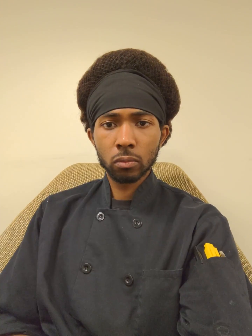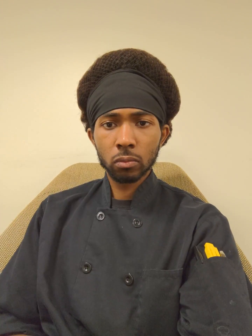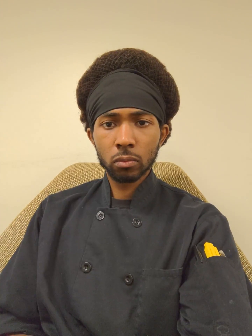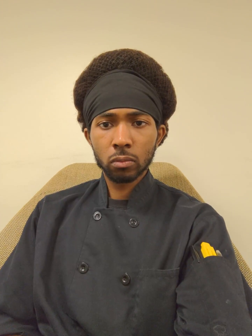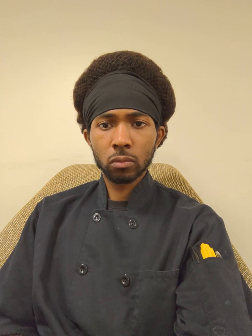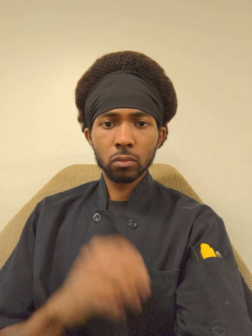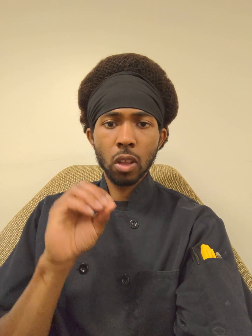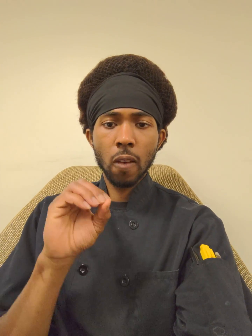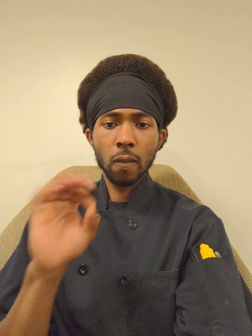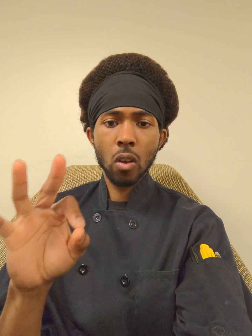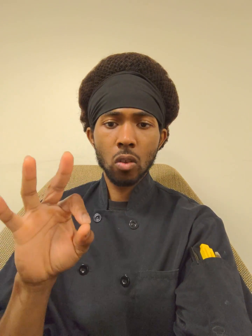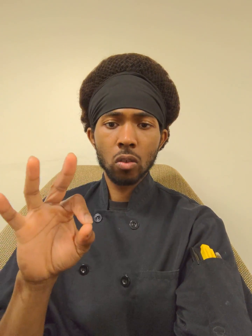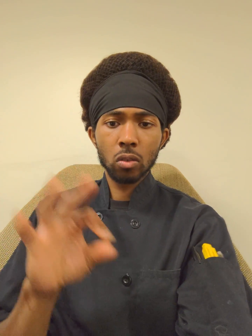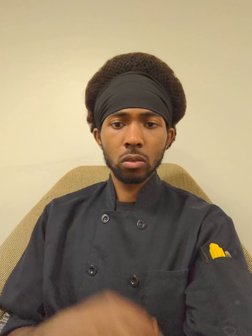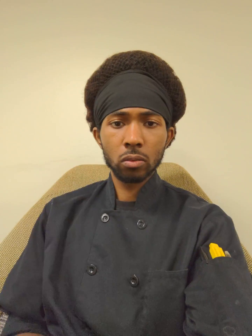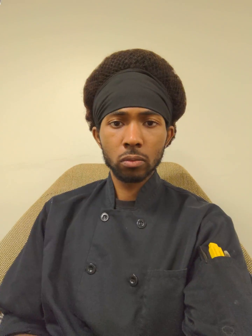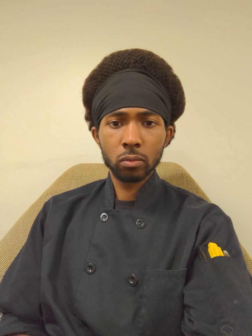off